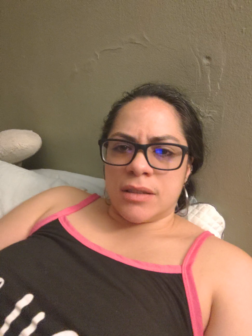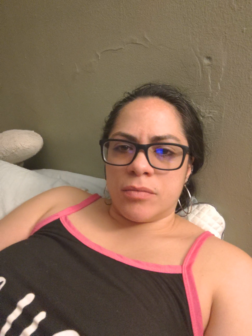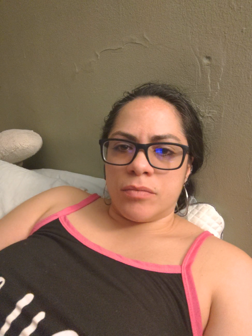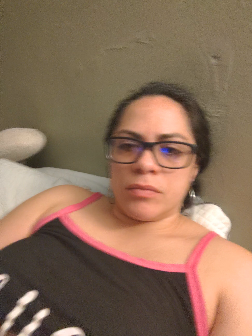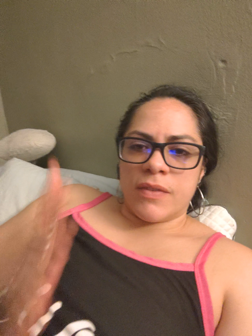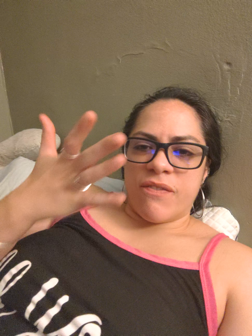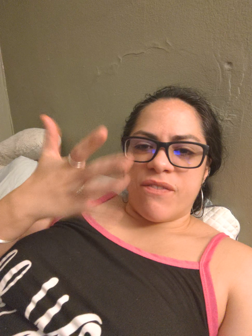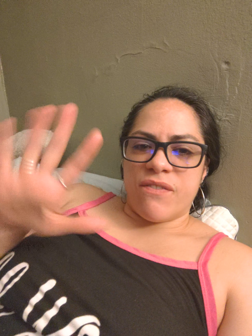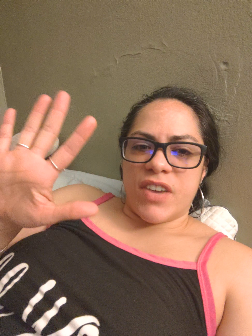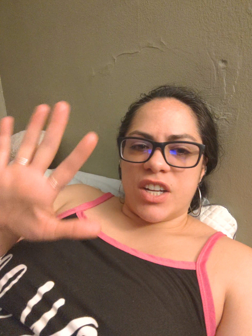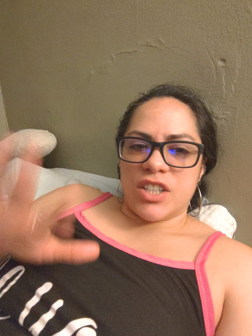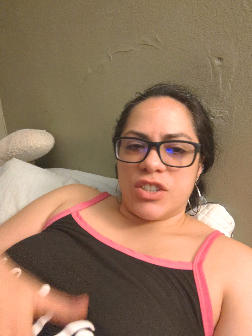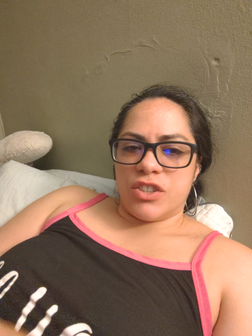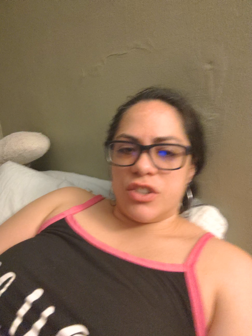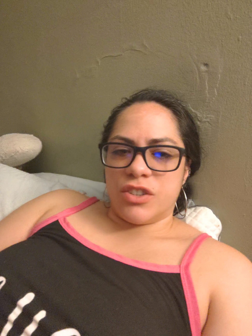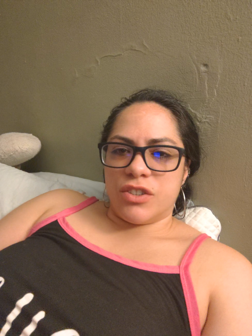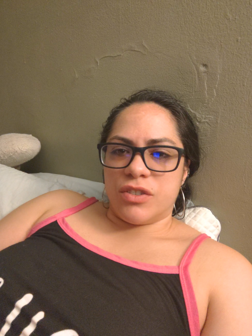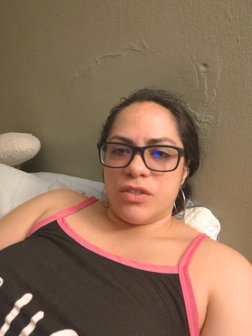finish